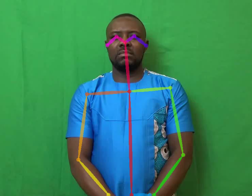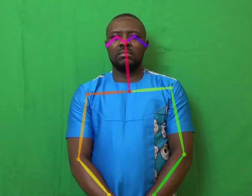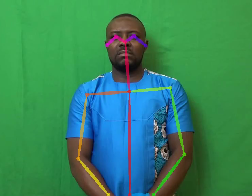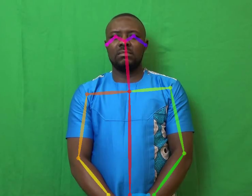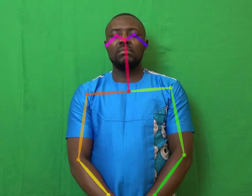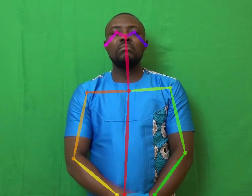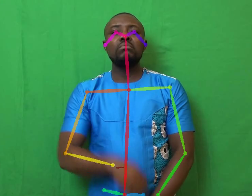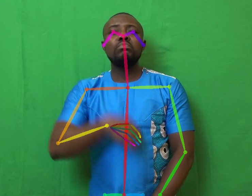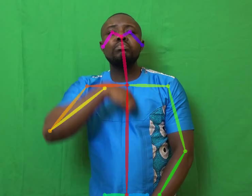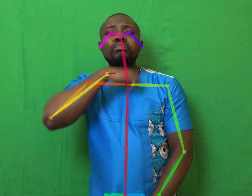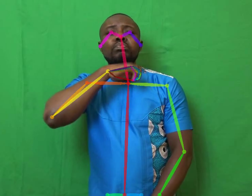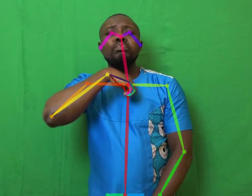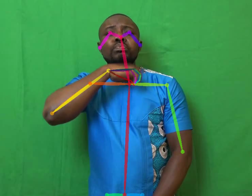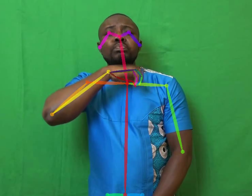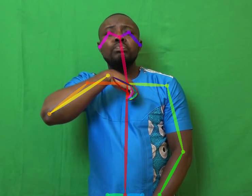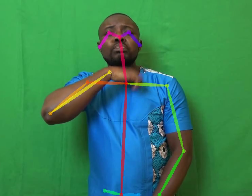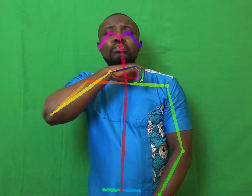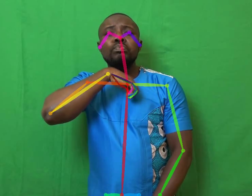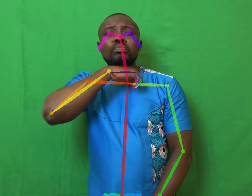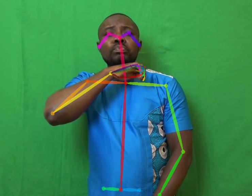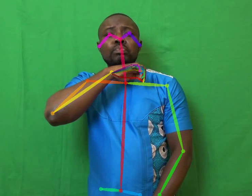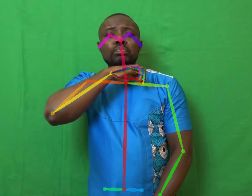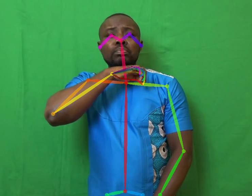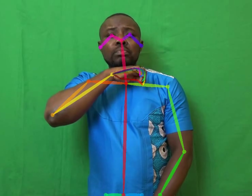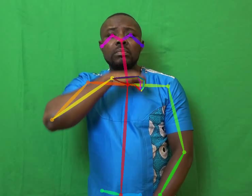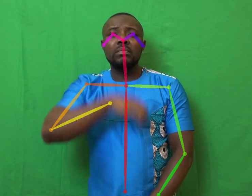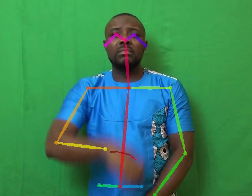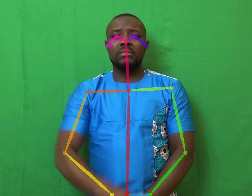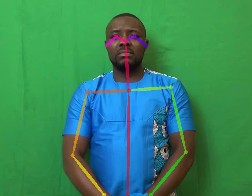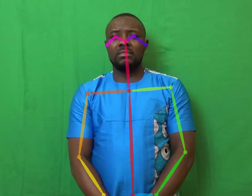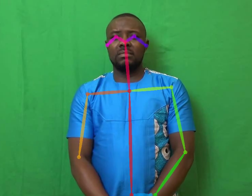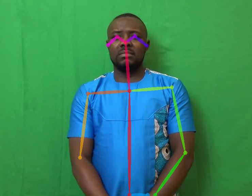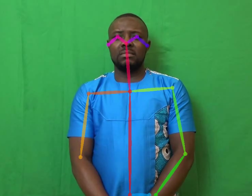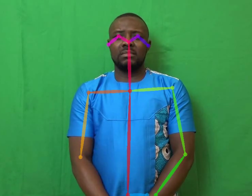pig